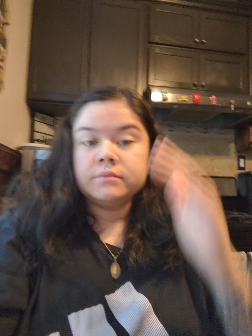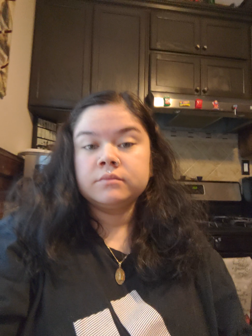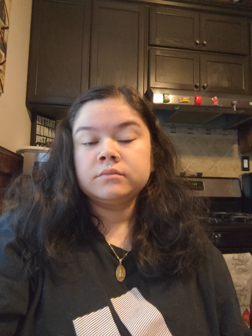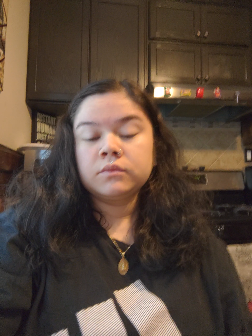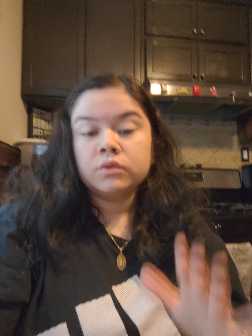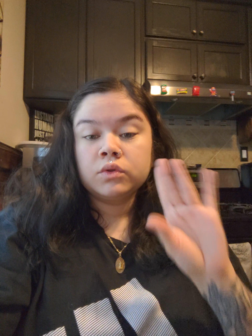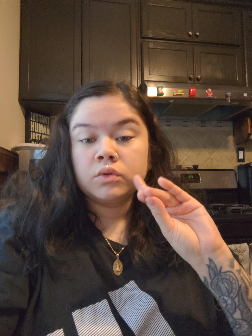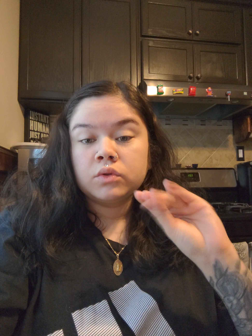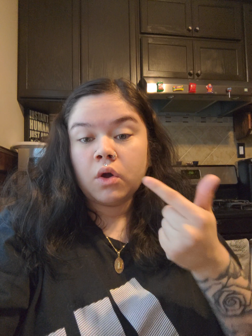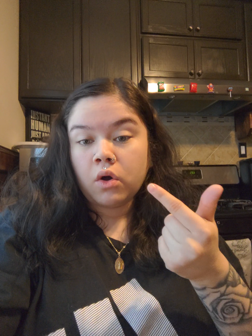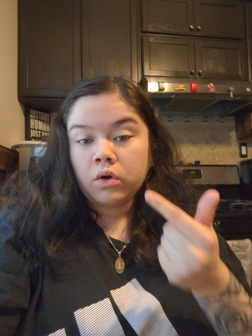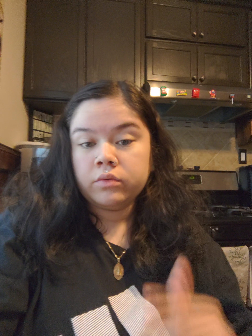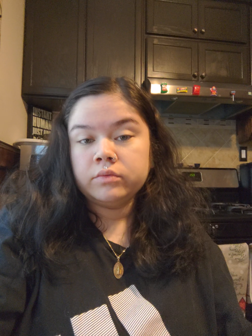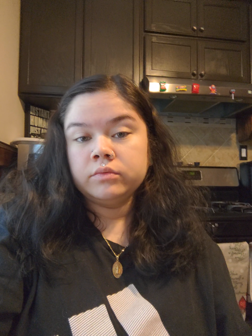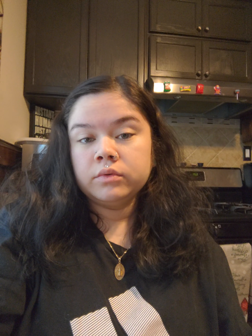dog